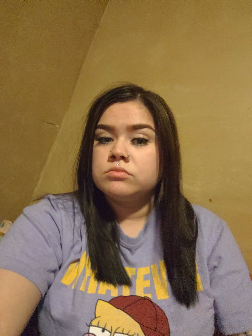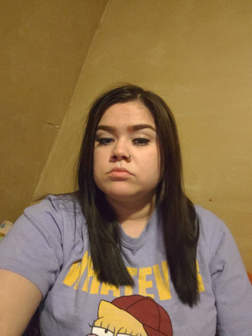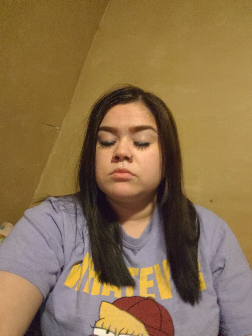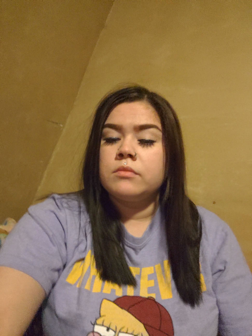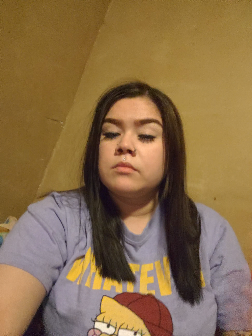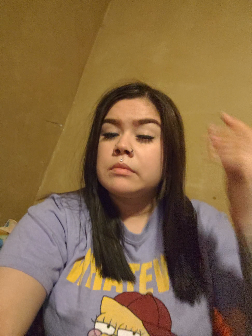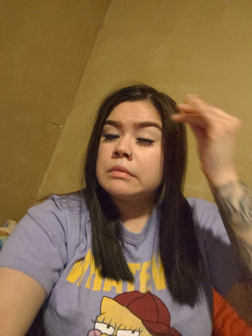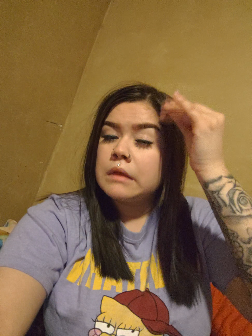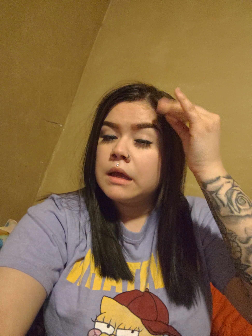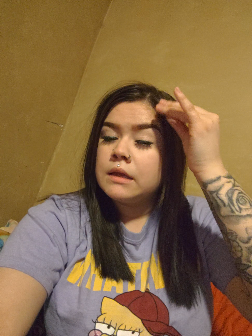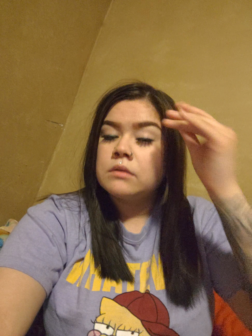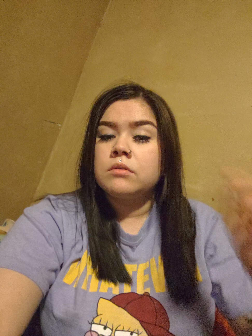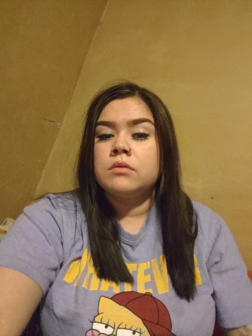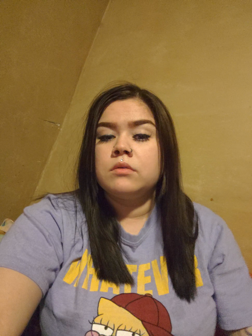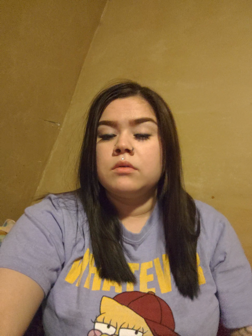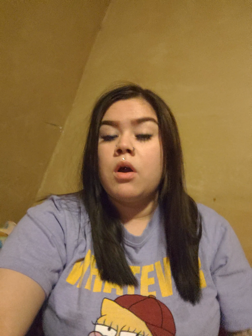think